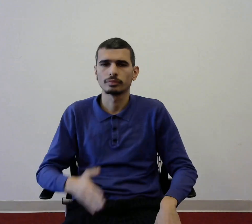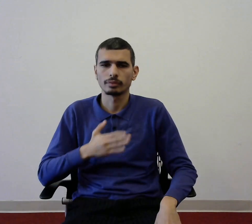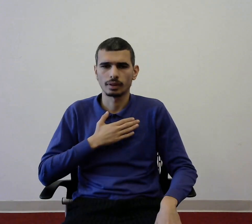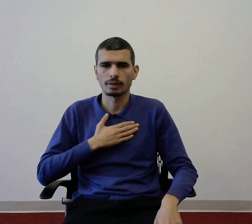mən